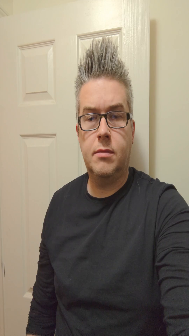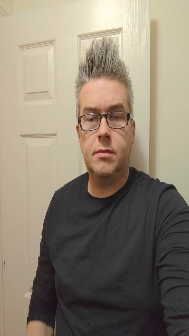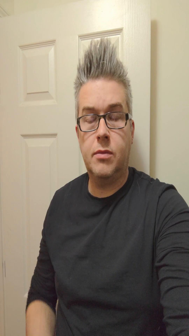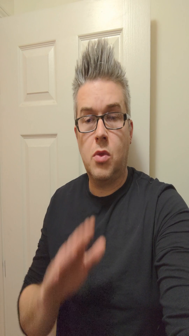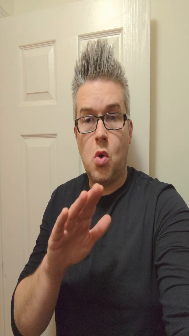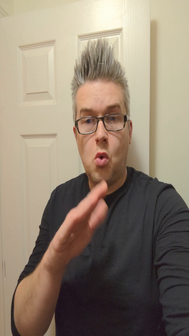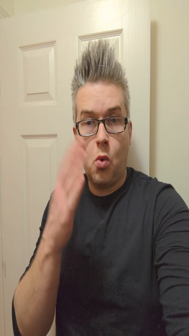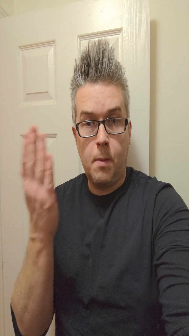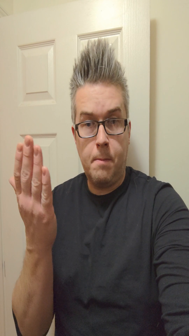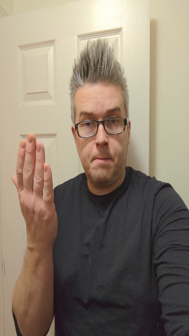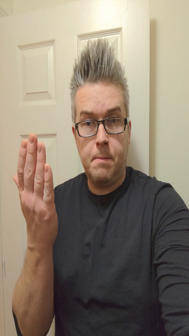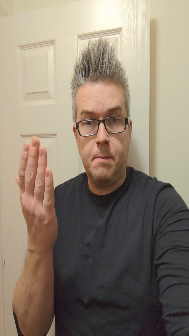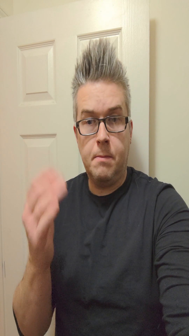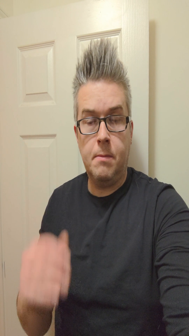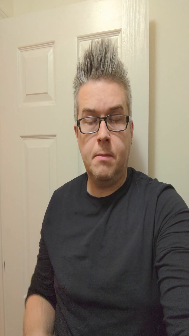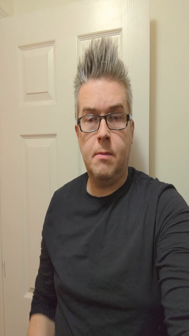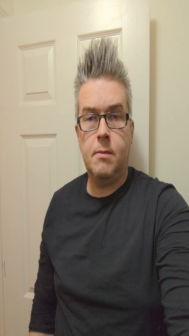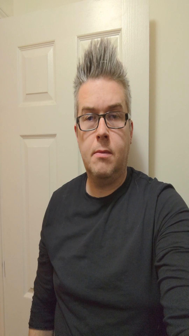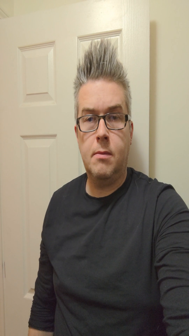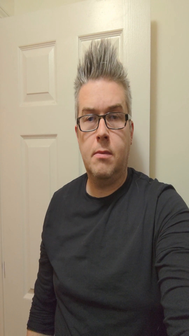open